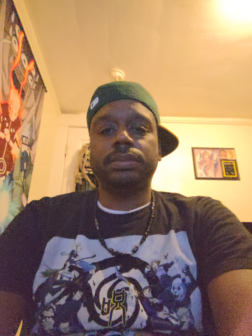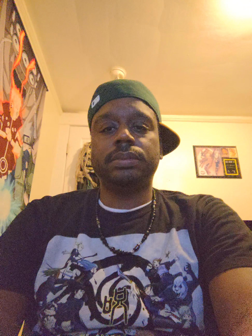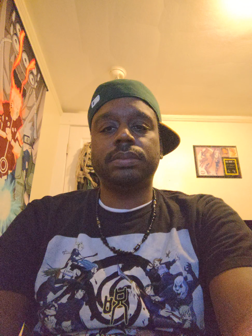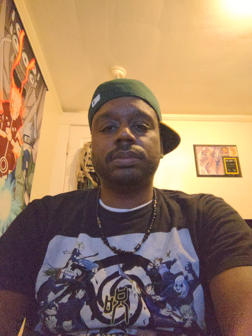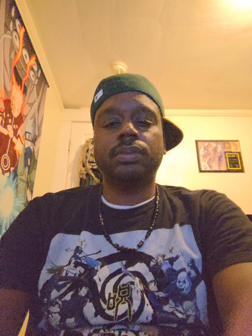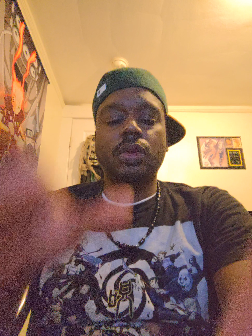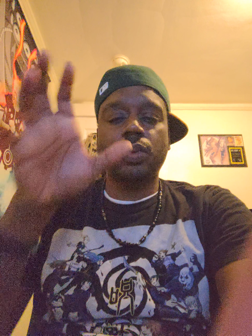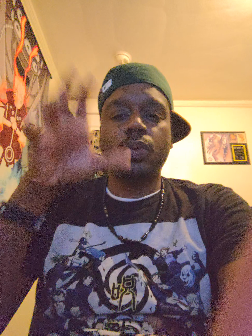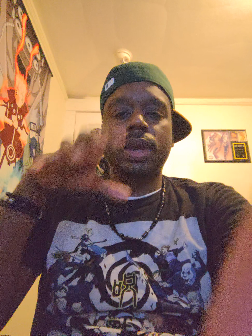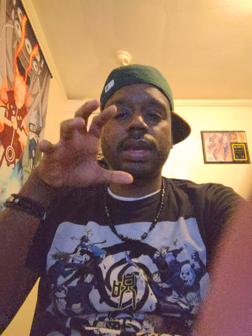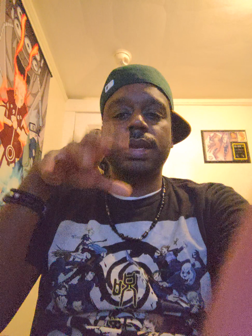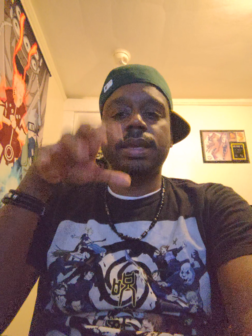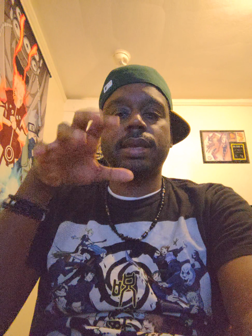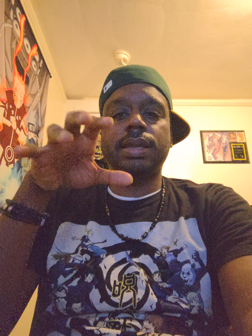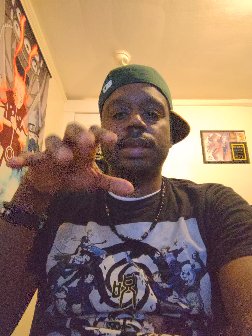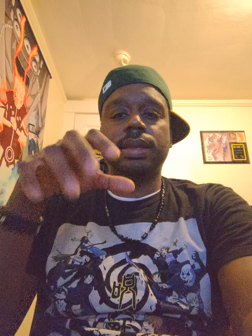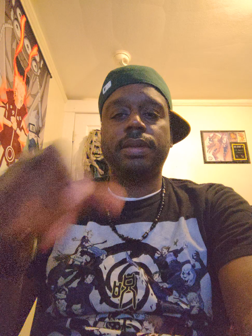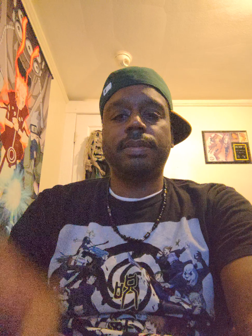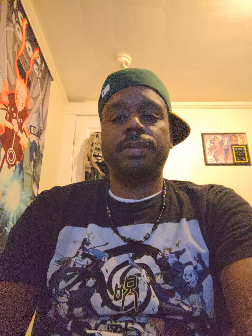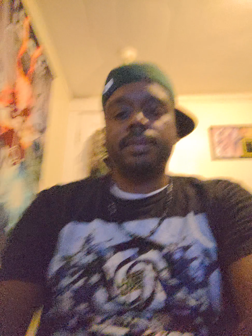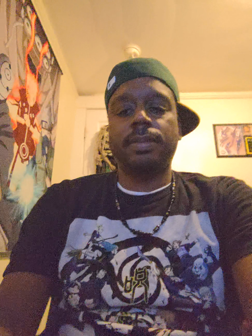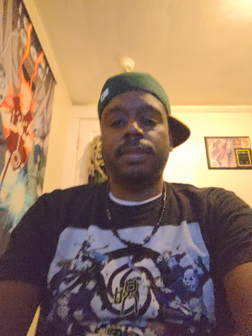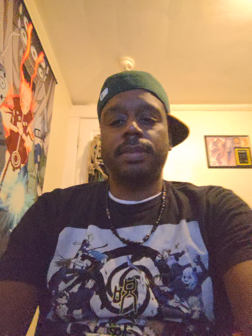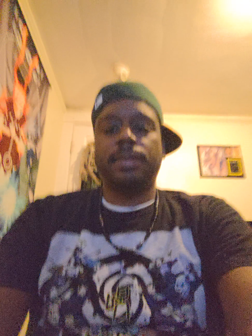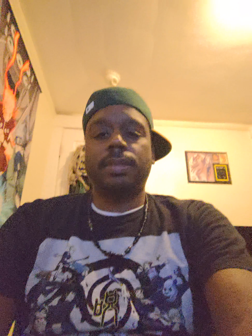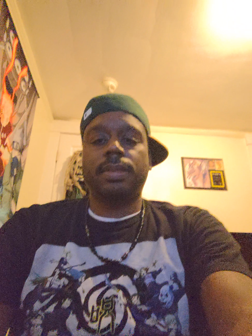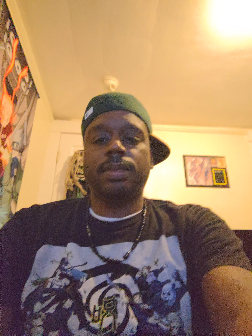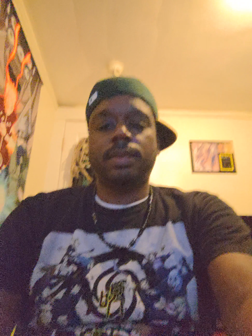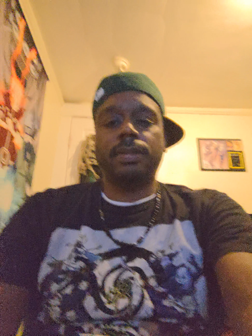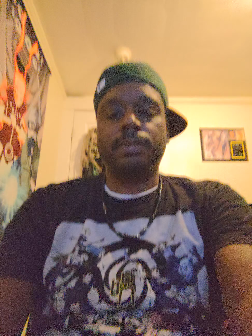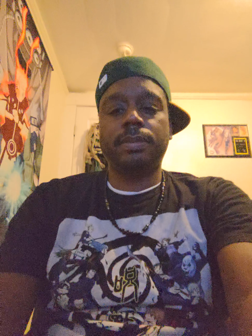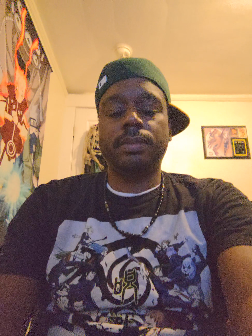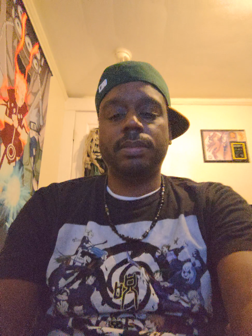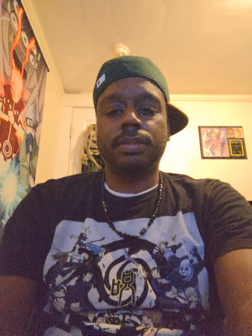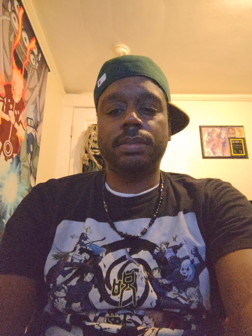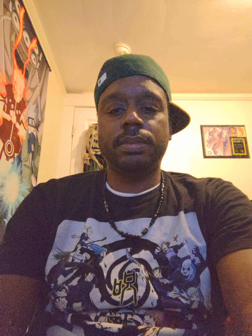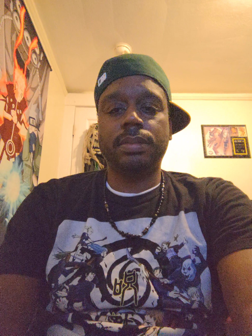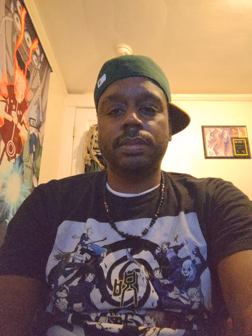rain